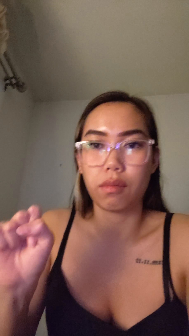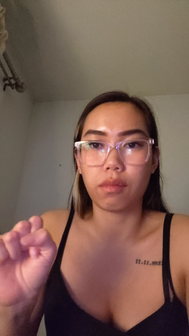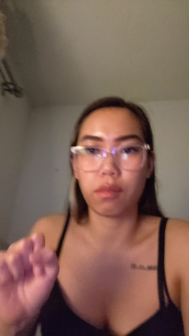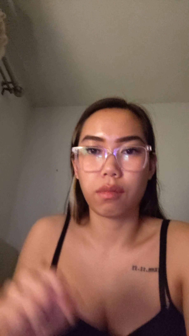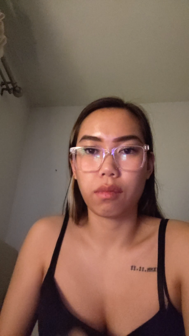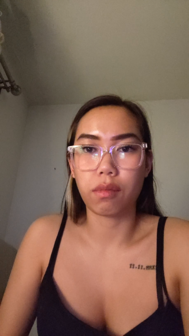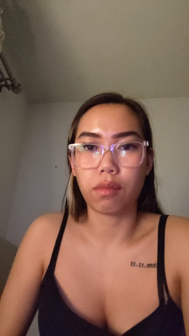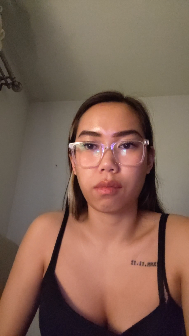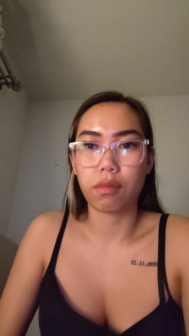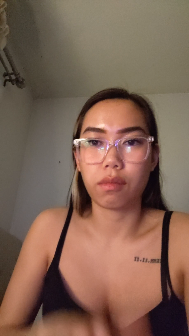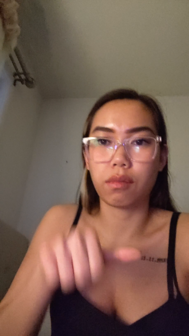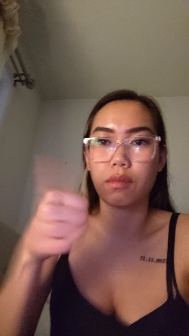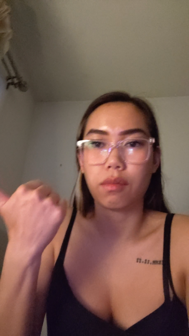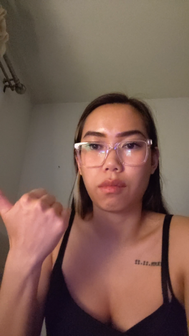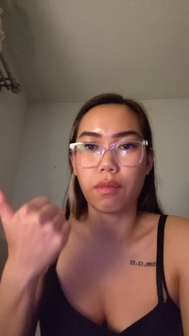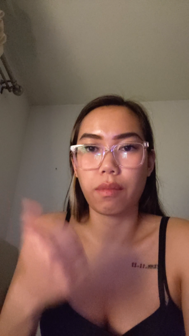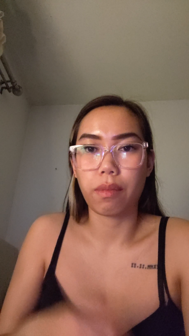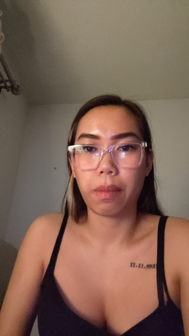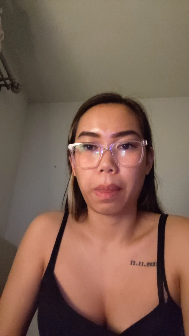other